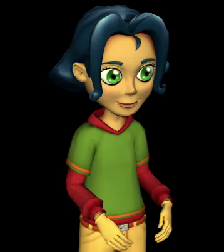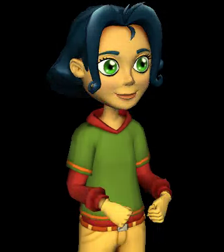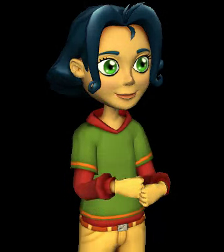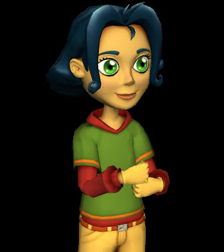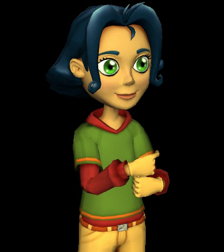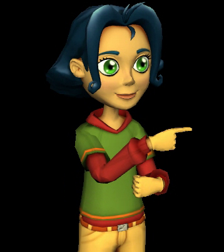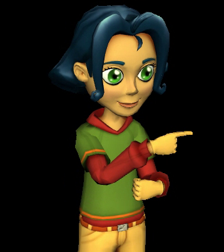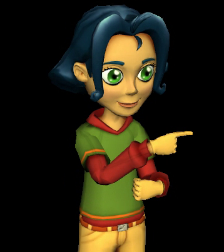يتخلص من